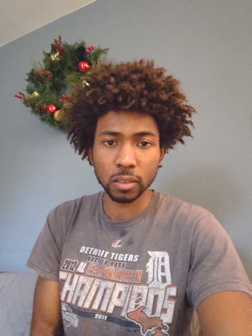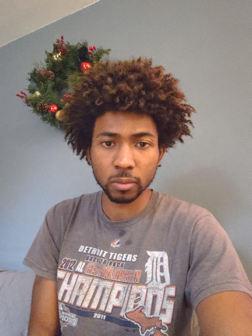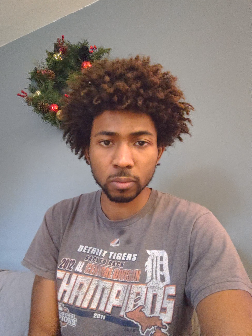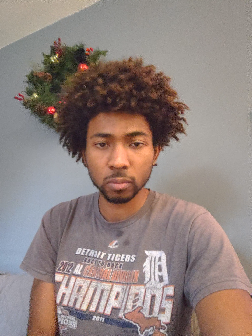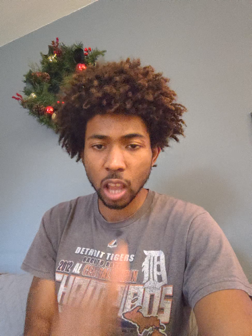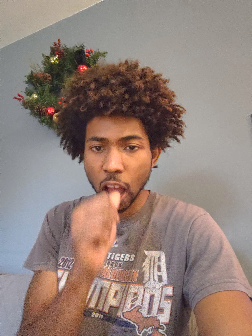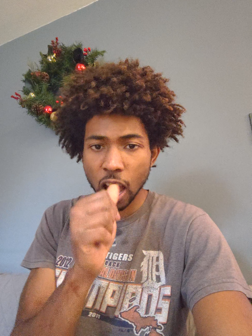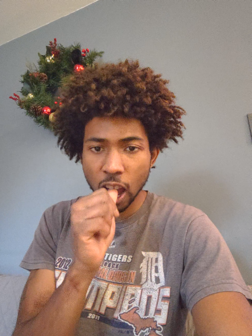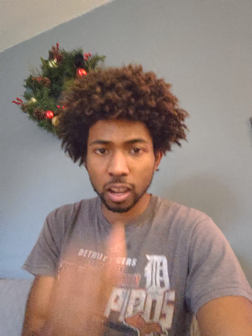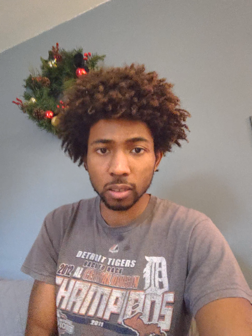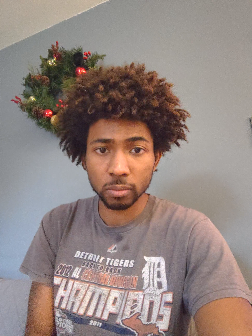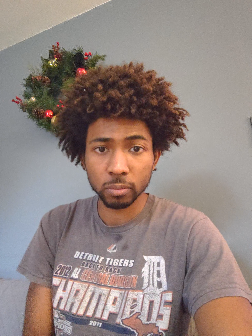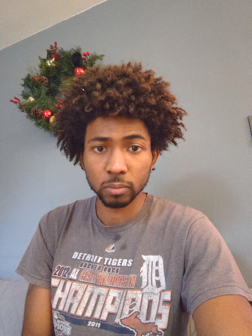nuts